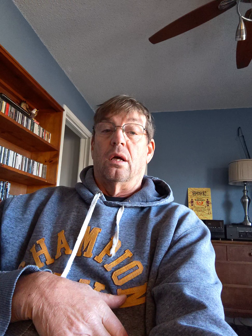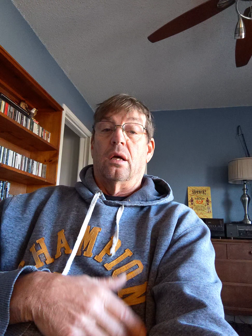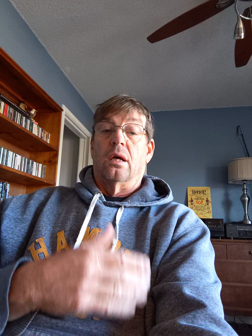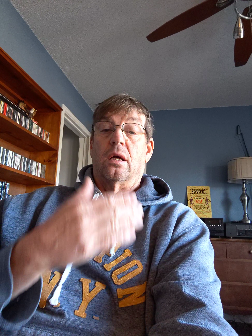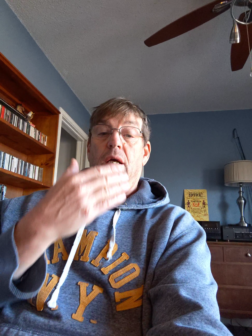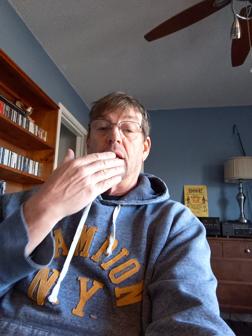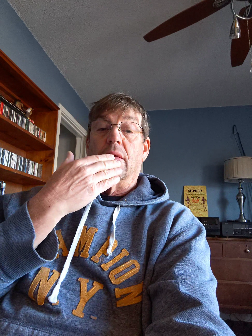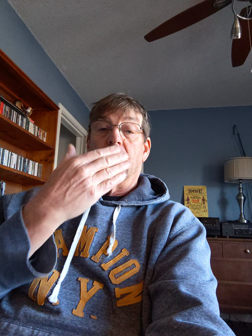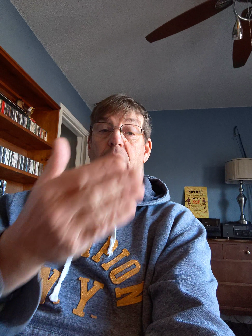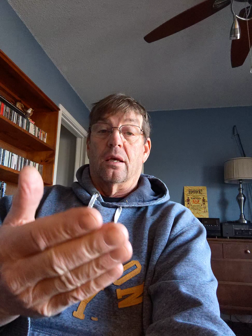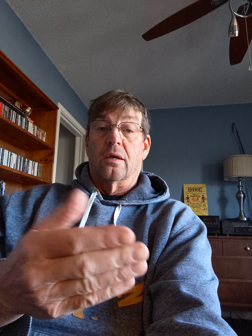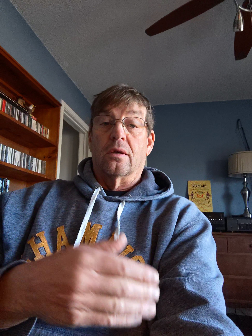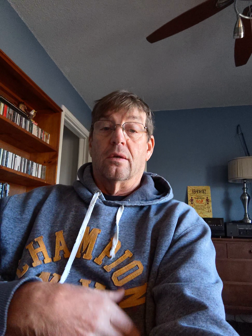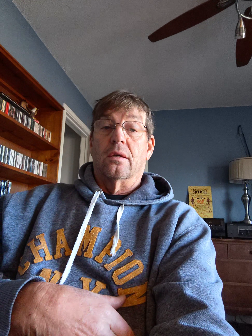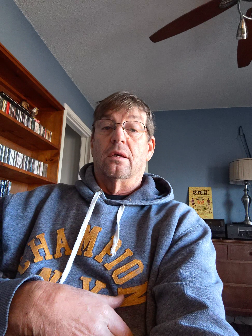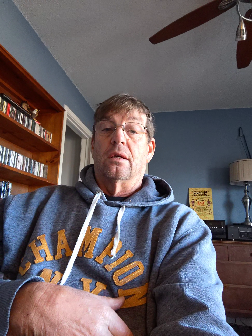thank you